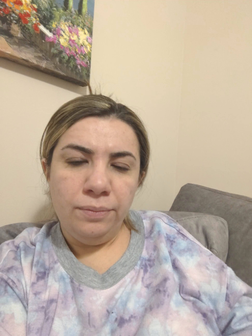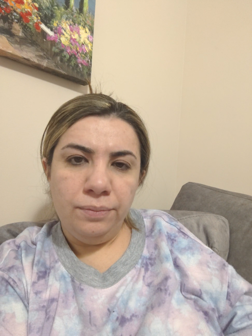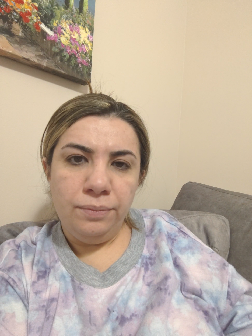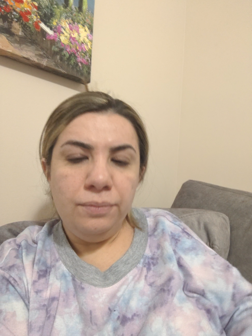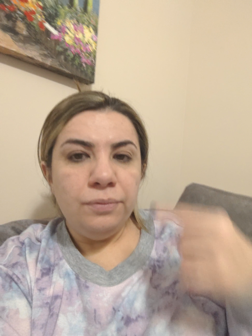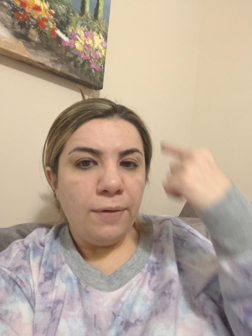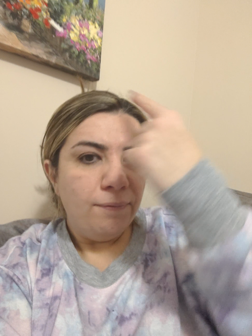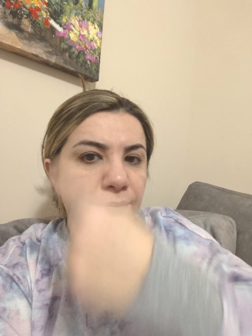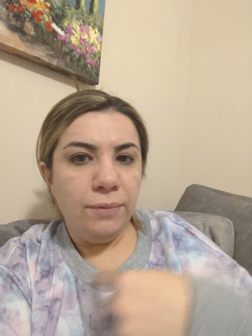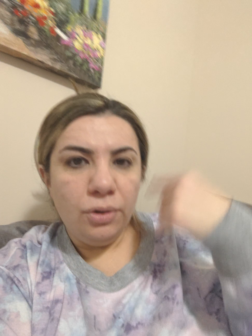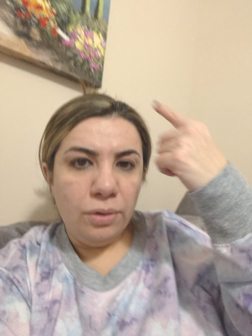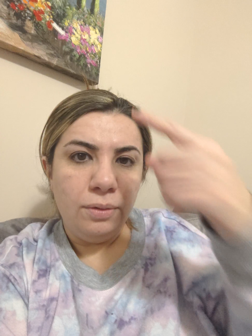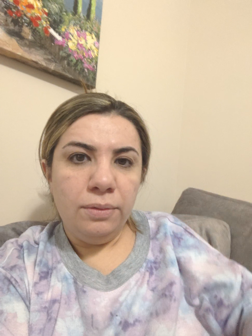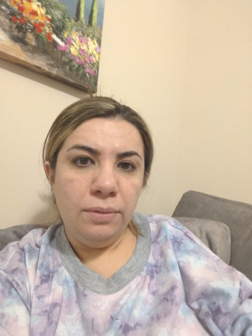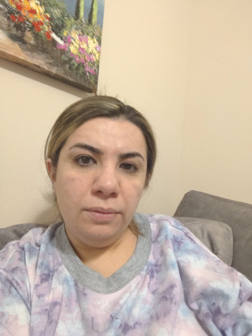face